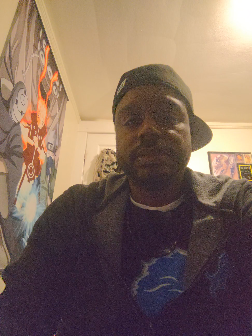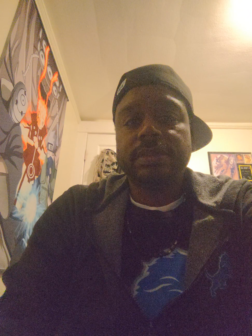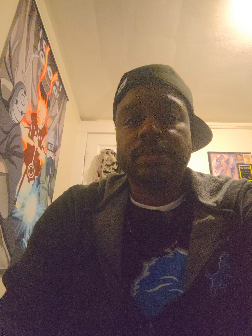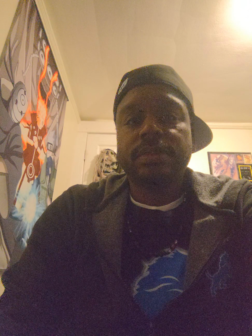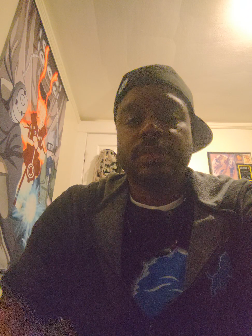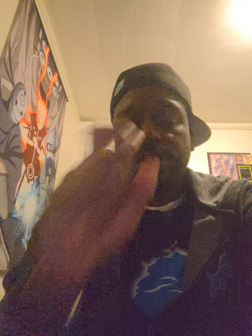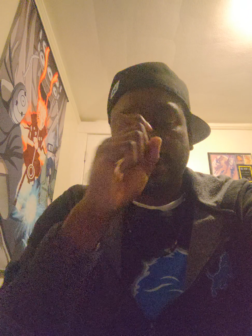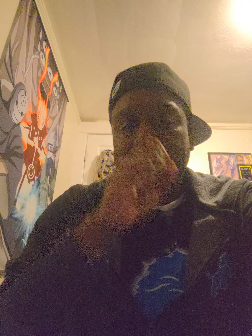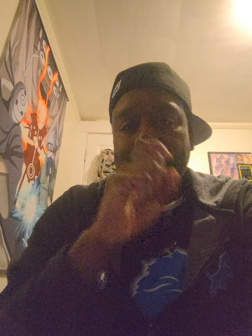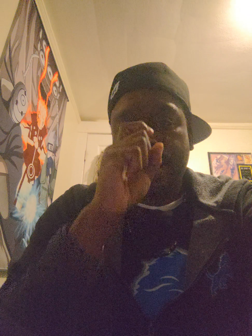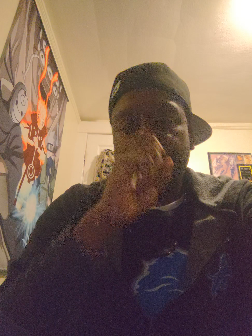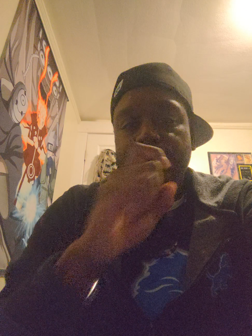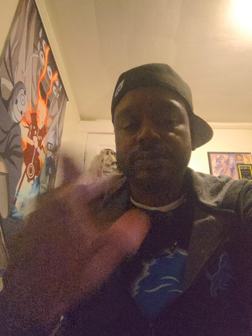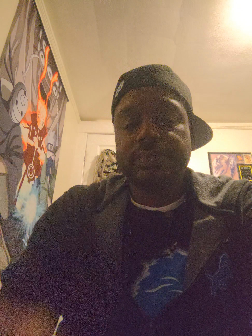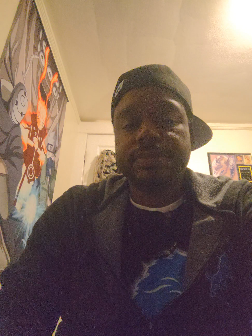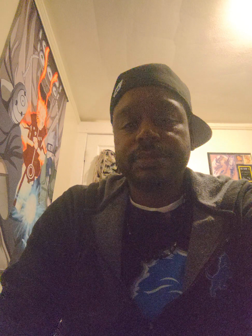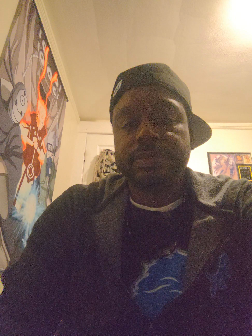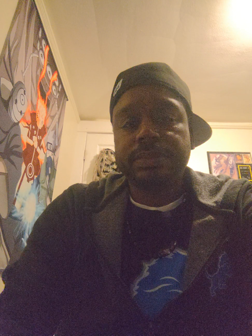doll